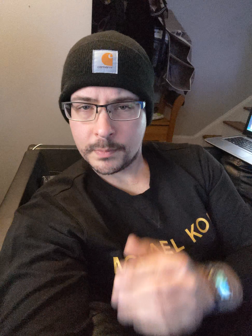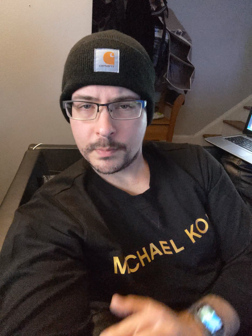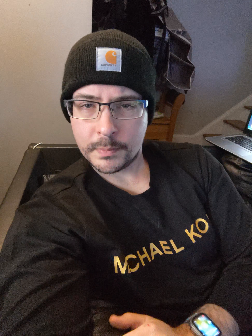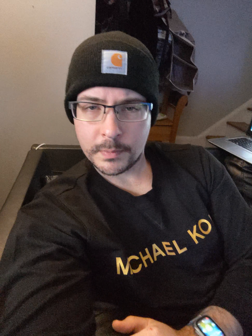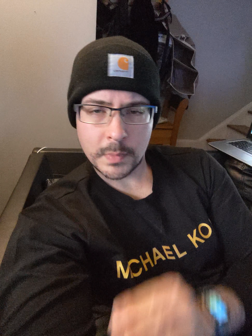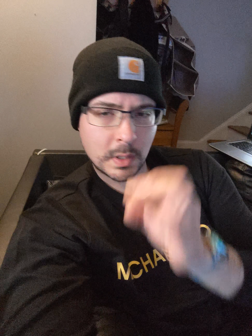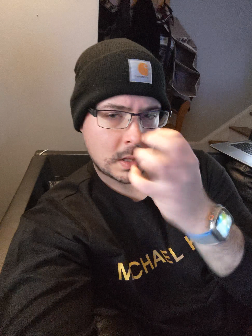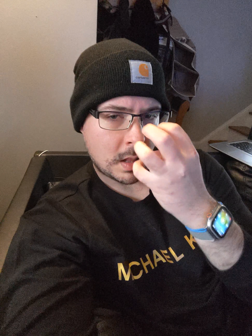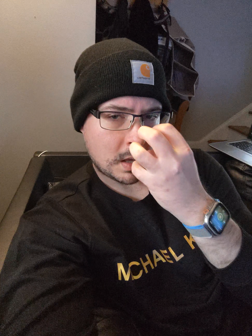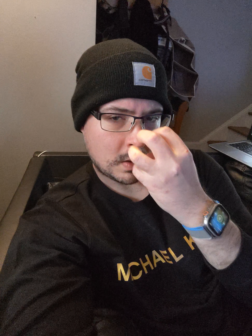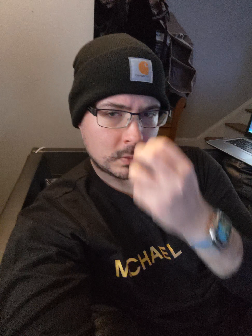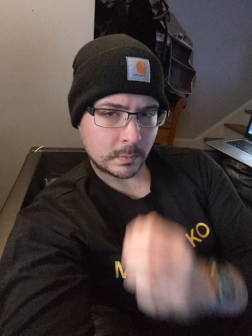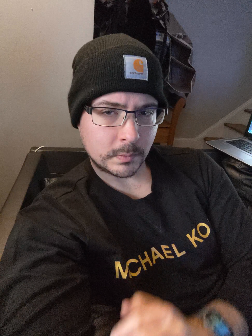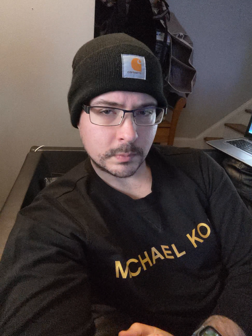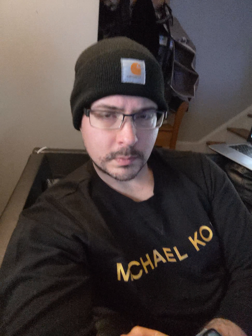clown